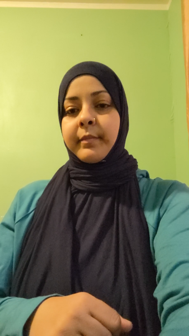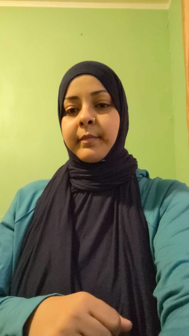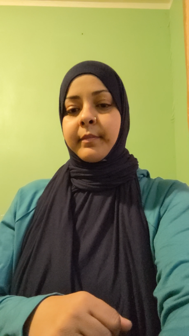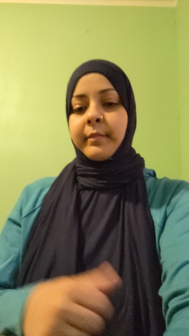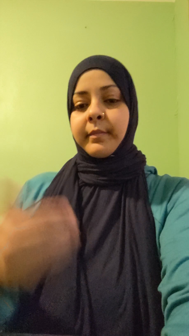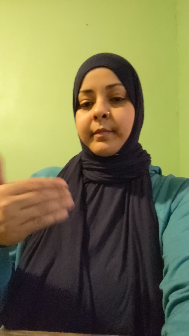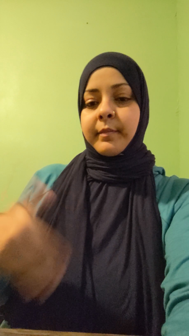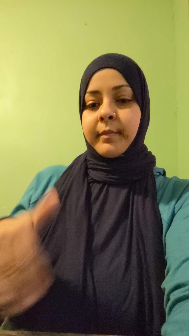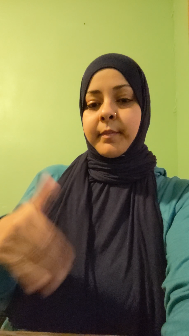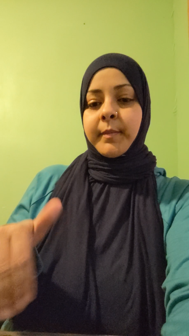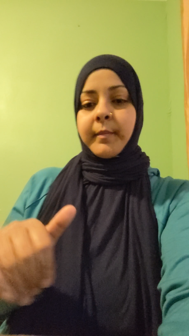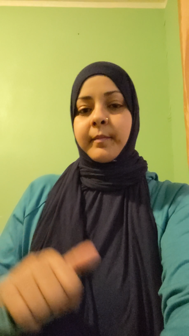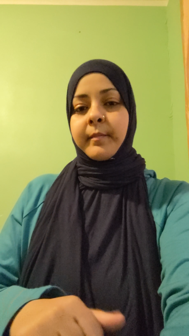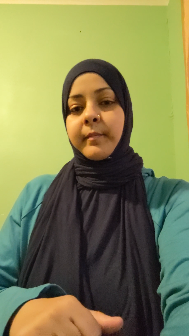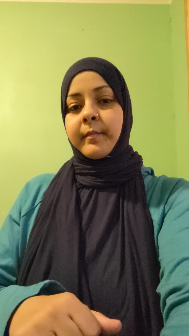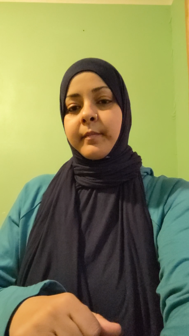shorts